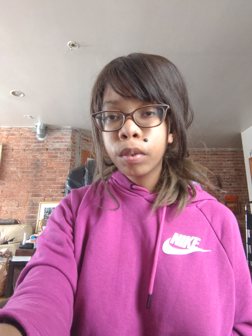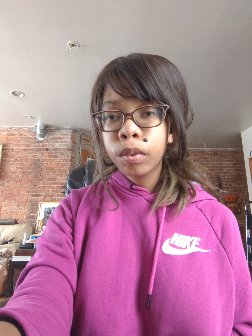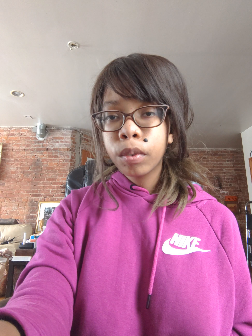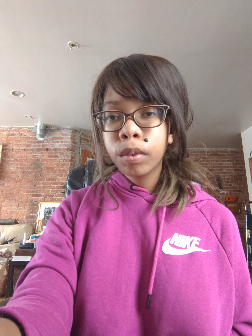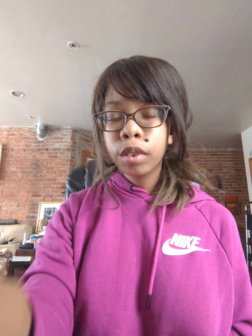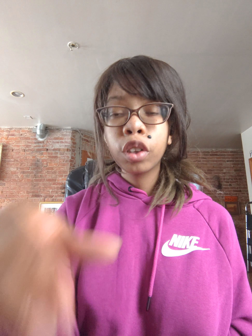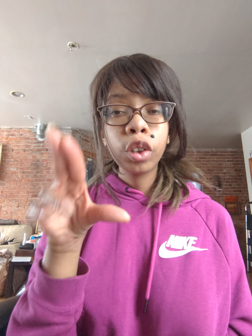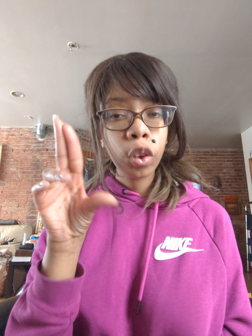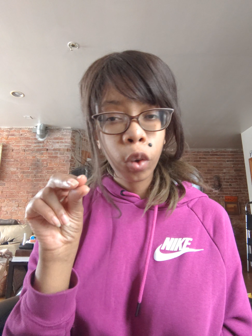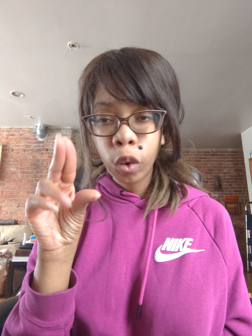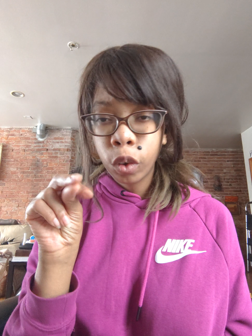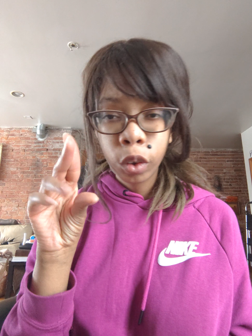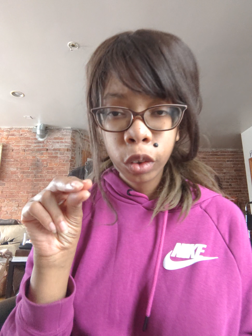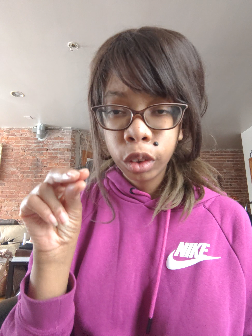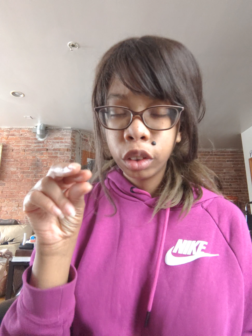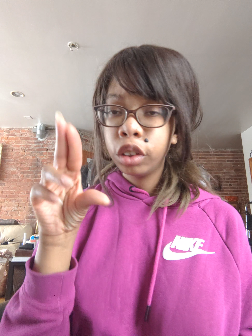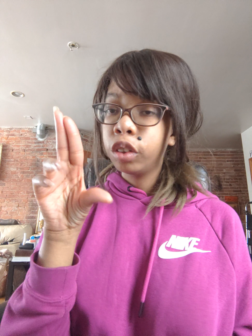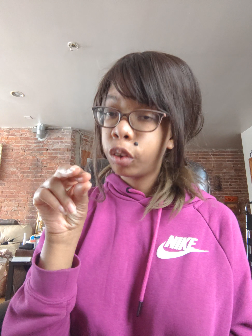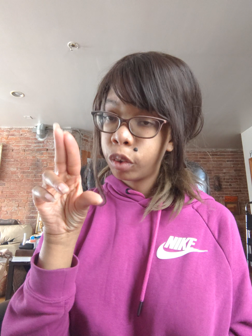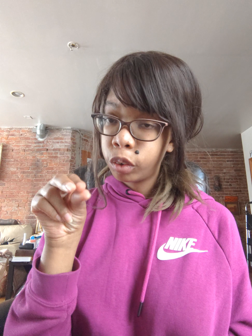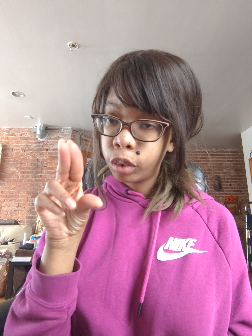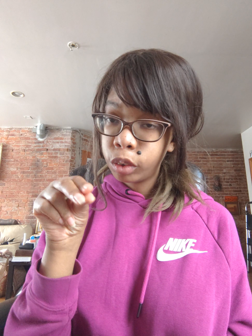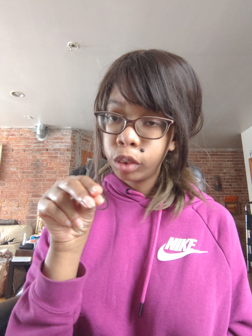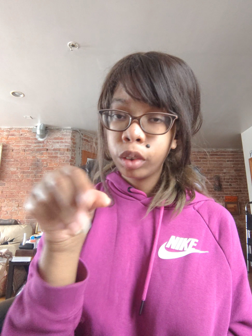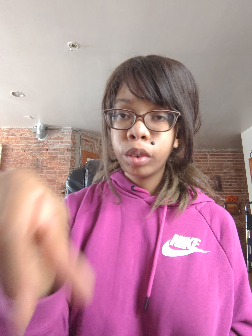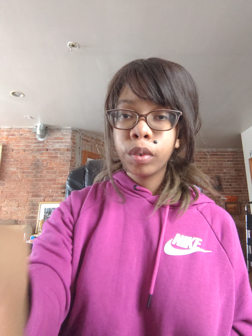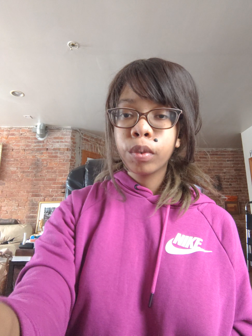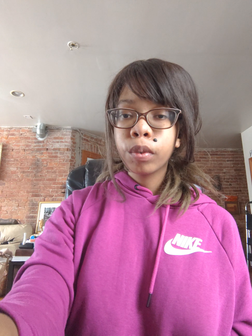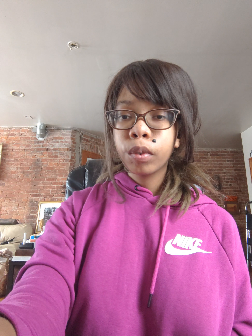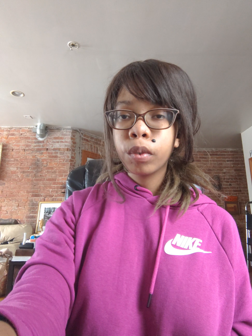no